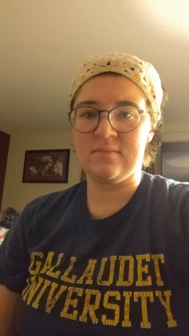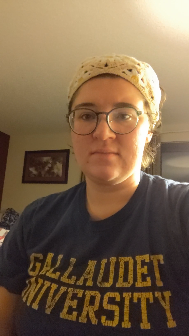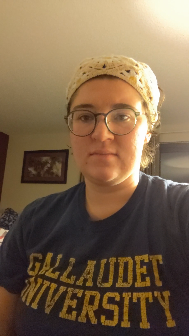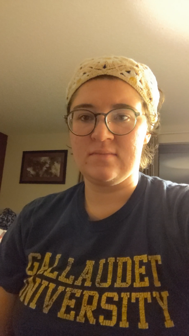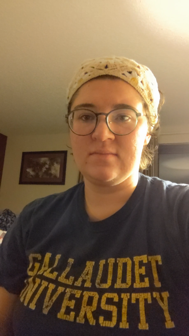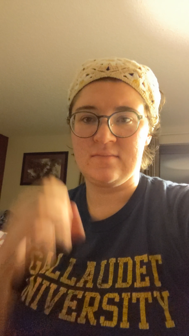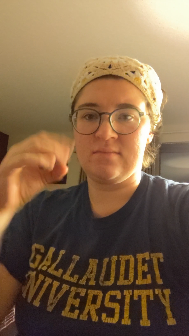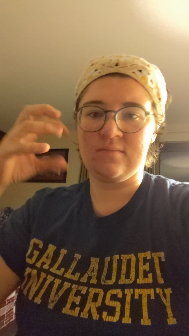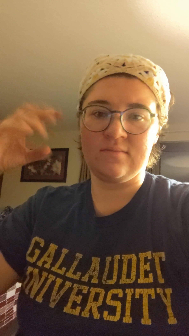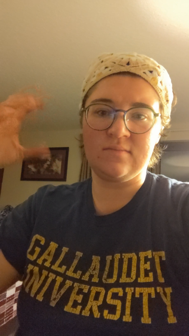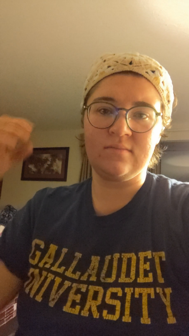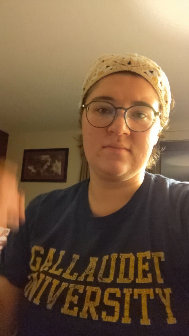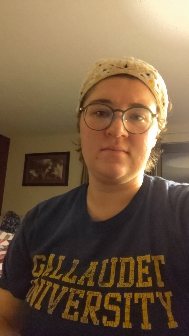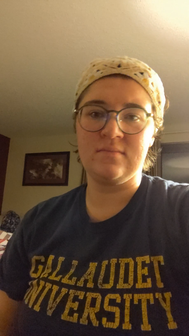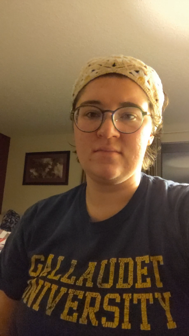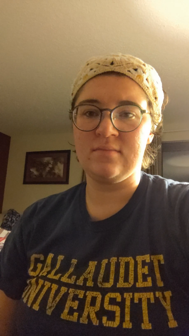bubbles